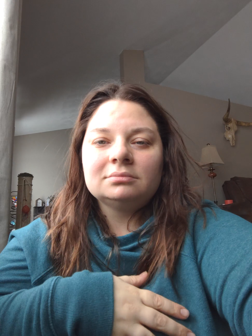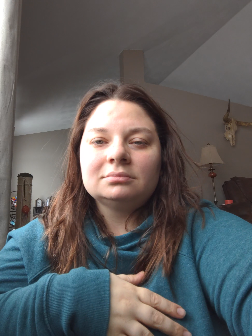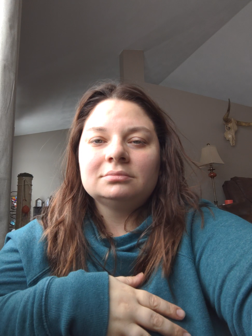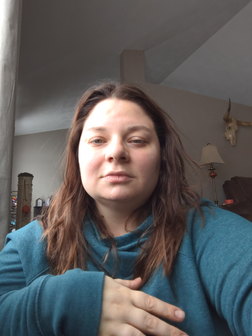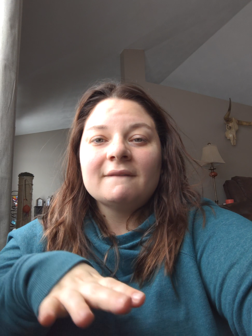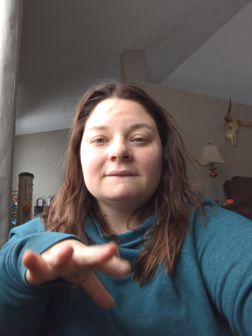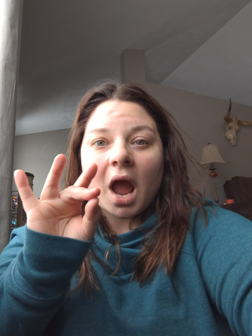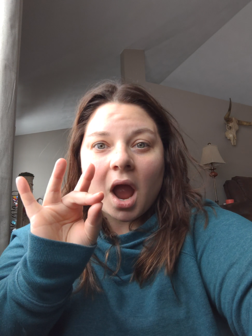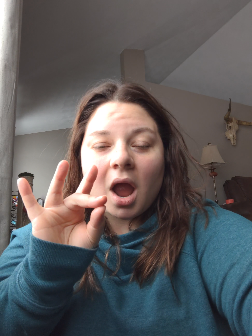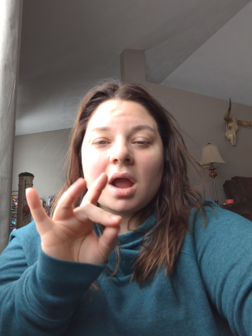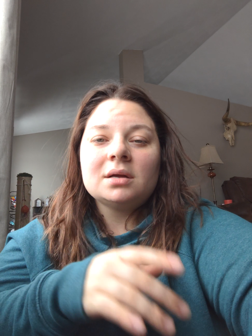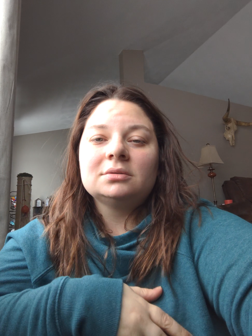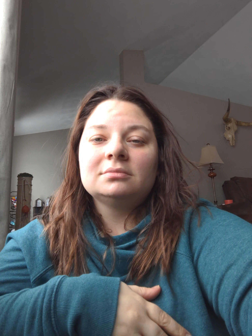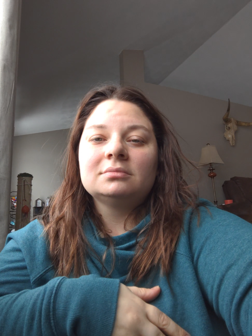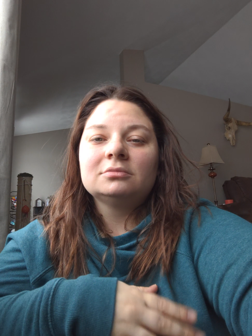find